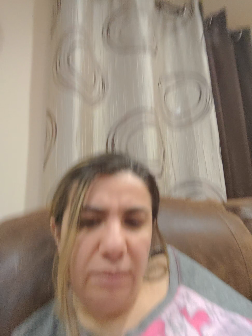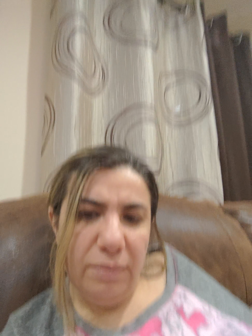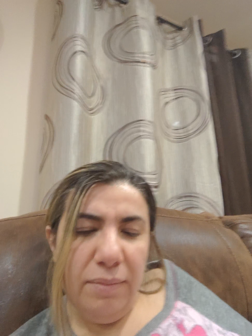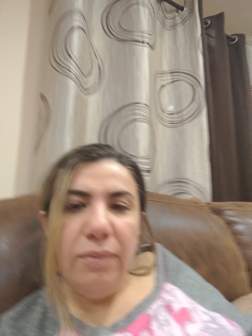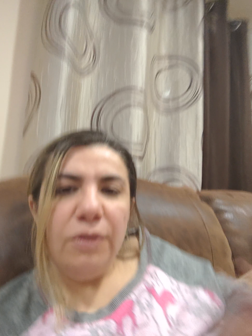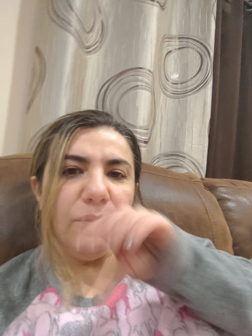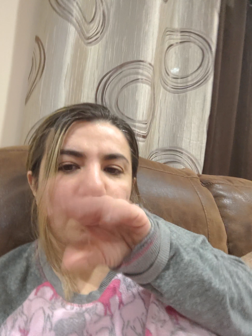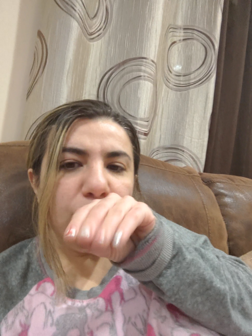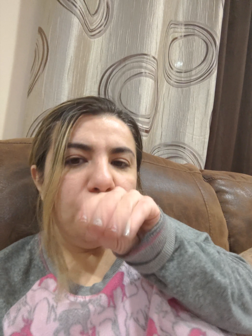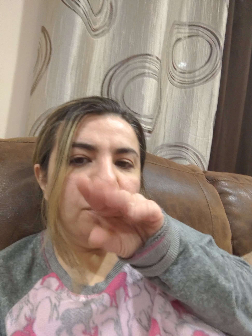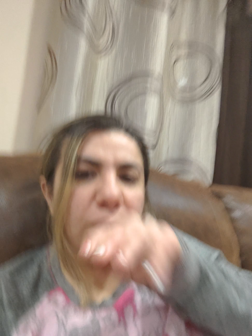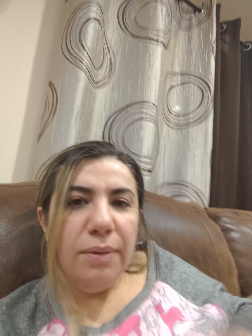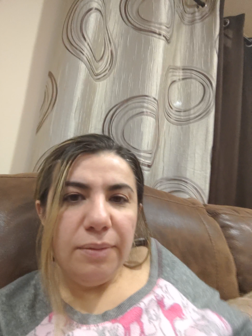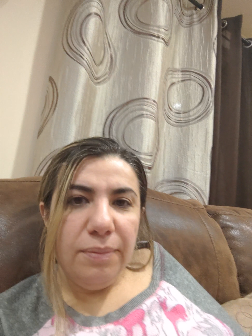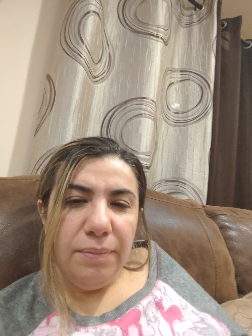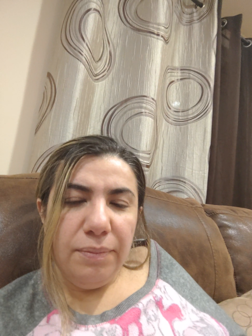duck